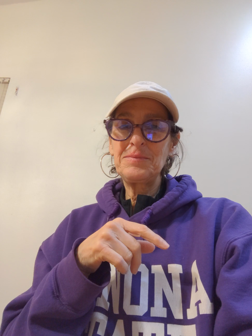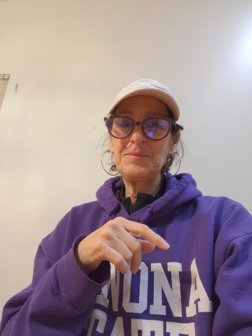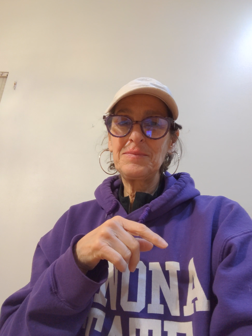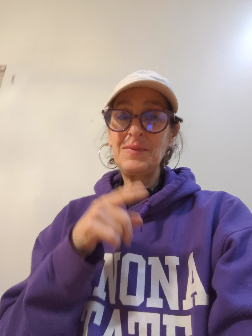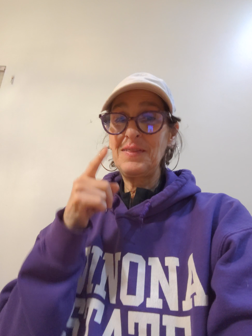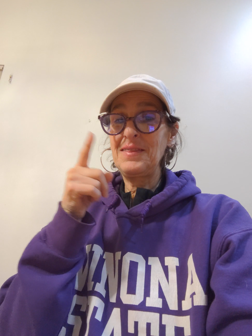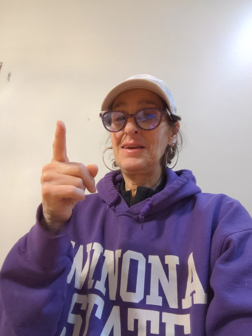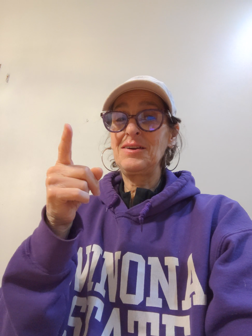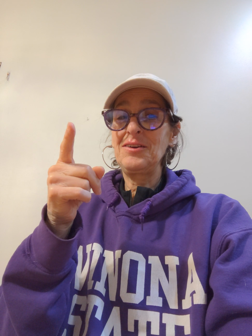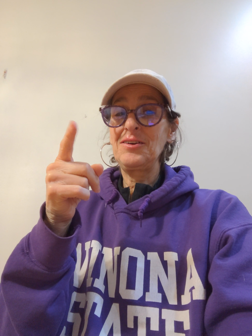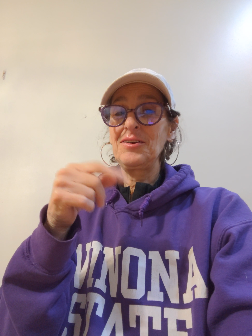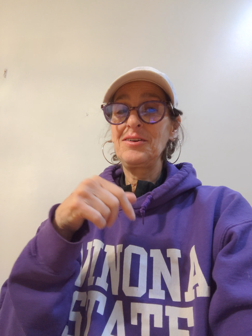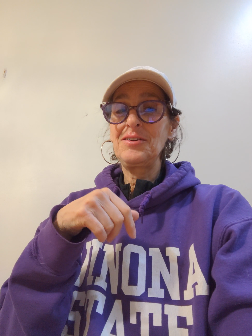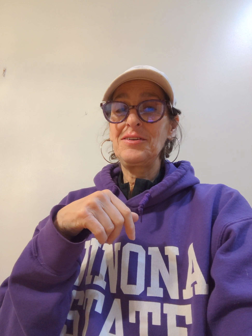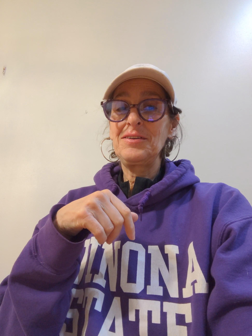there